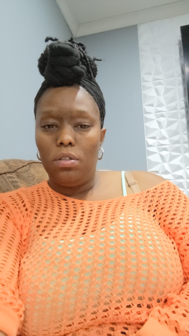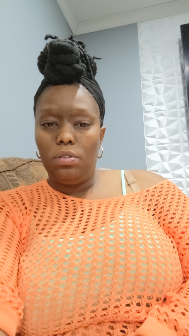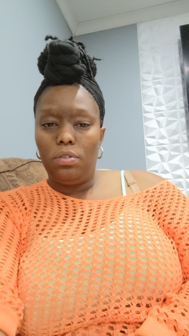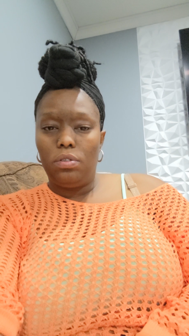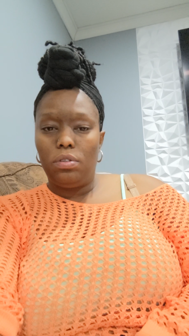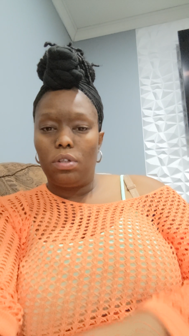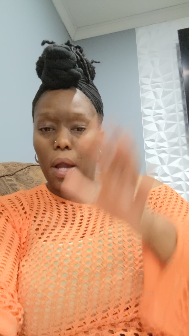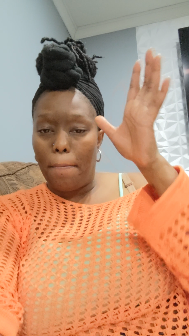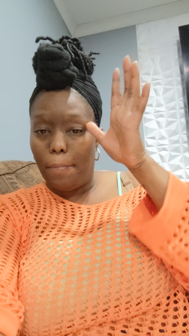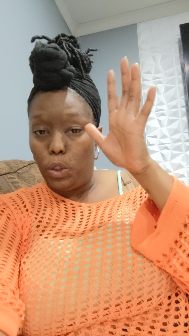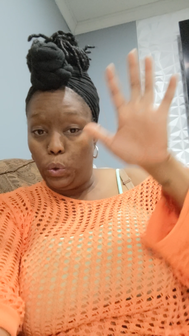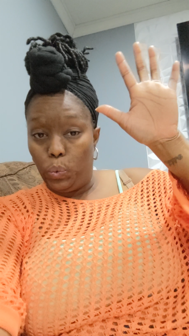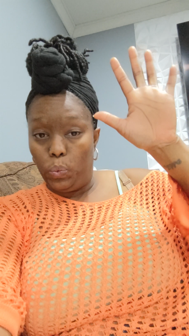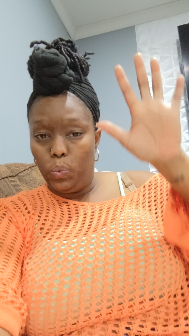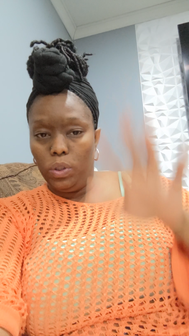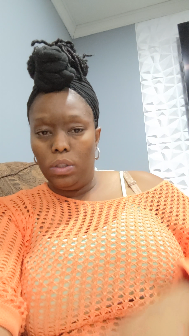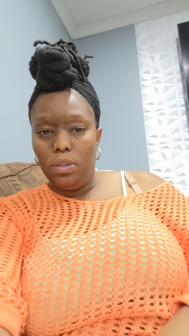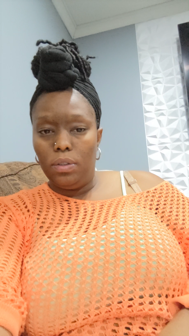moose